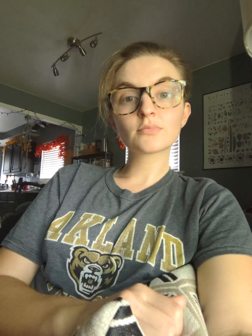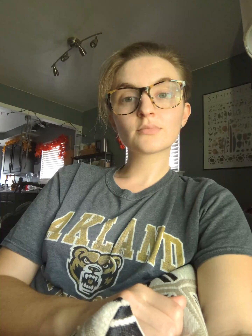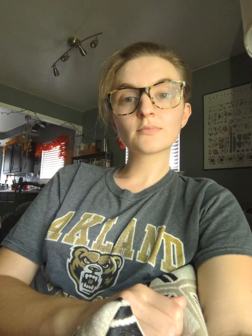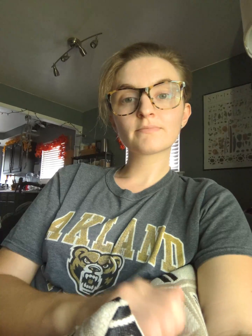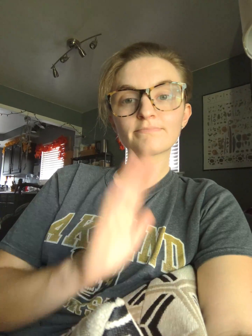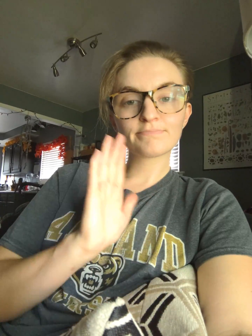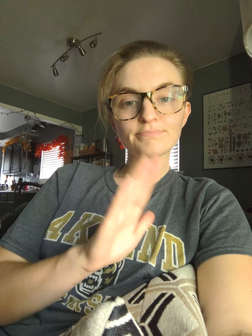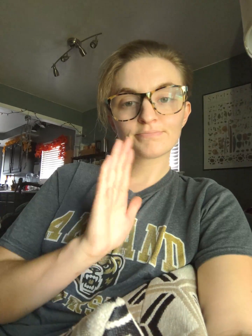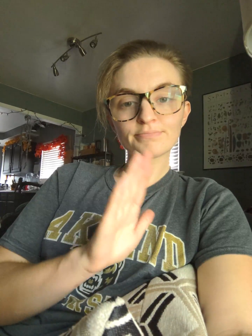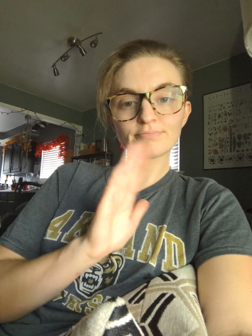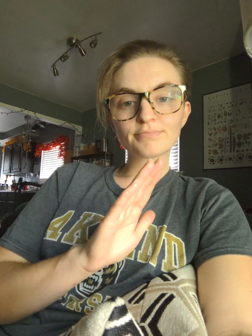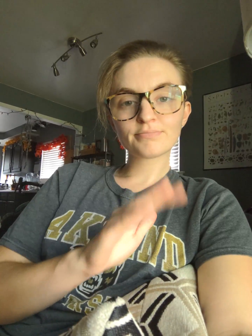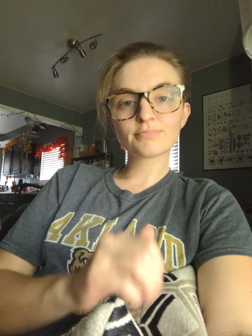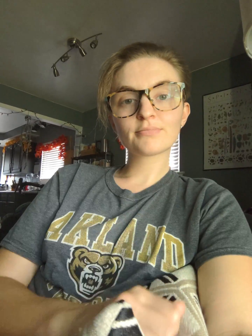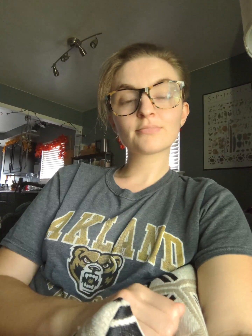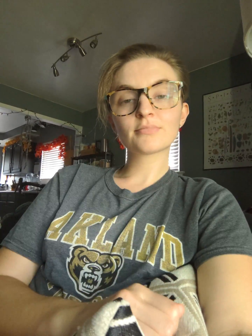clap